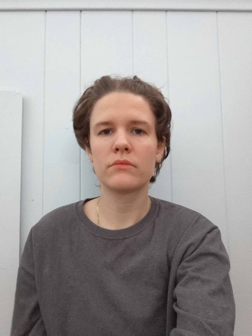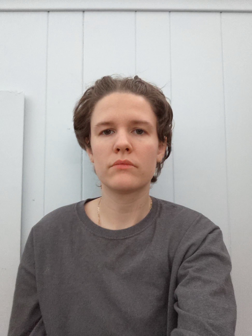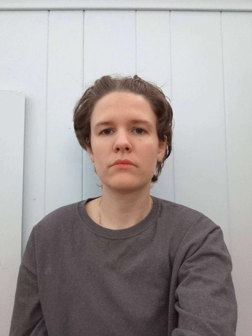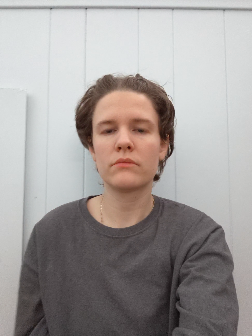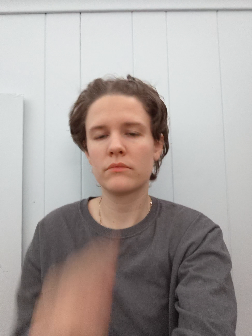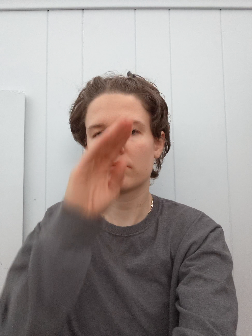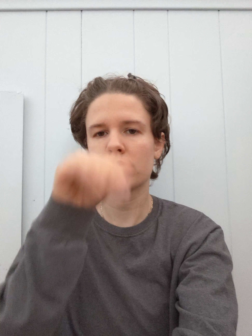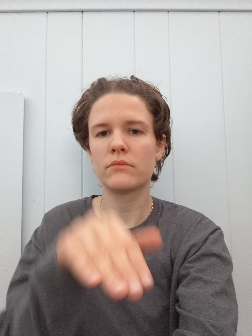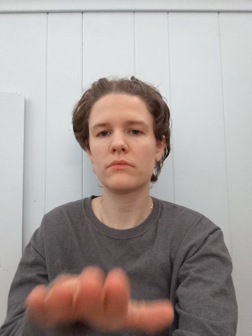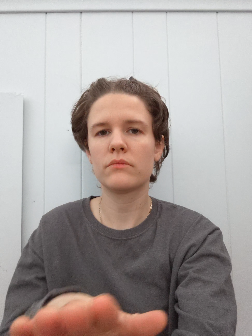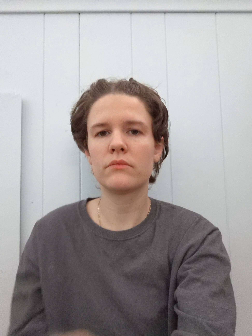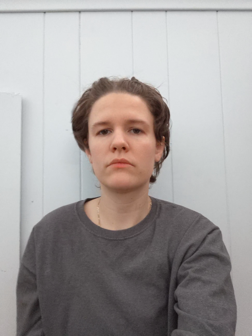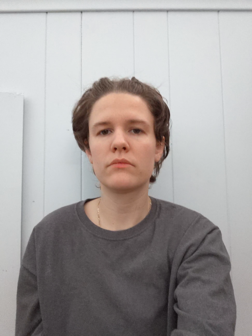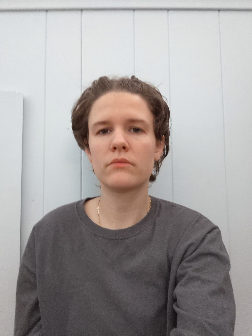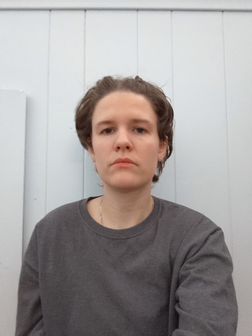elephant